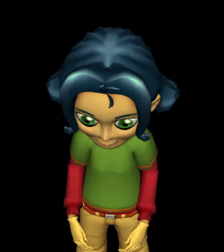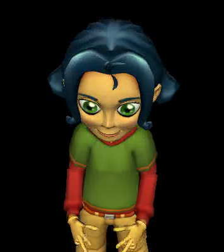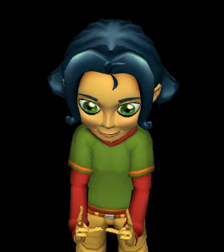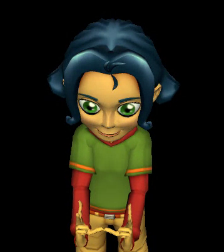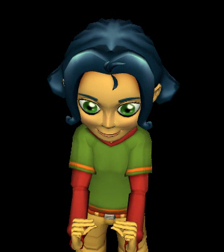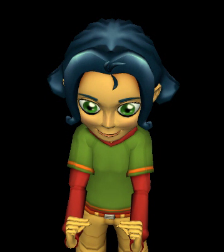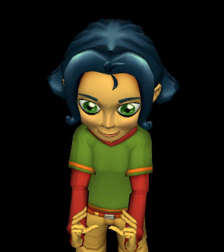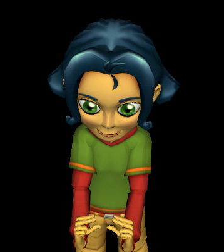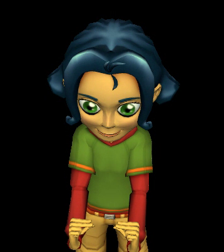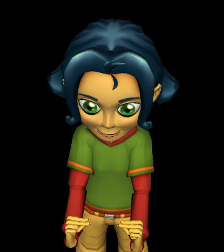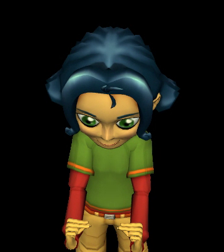يشرح